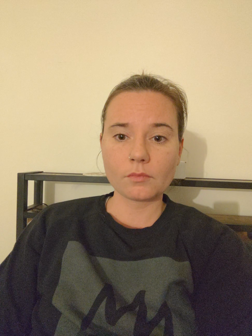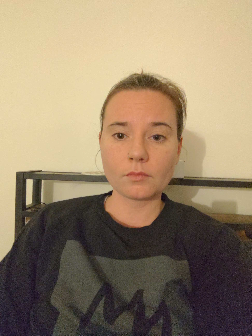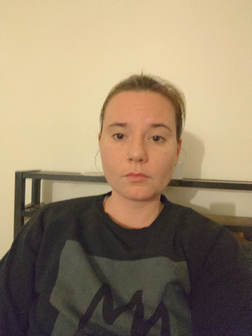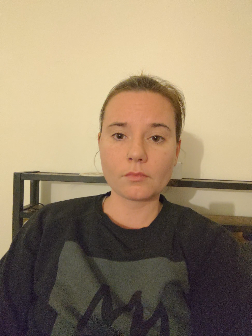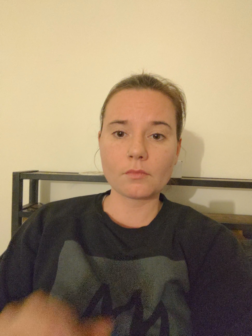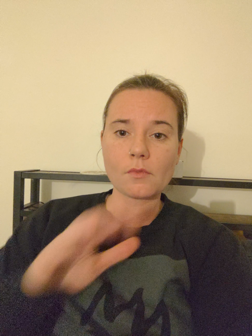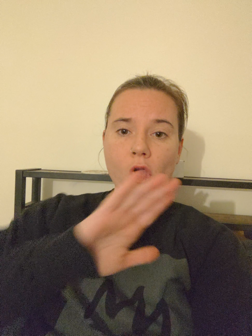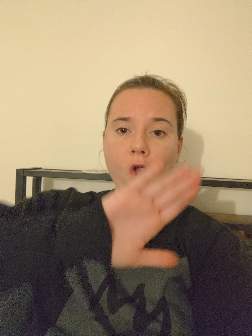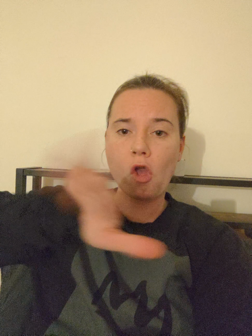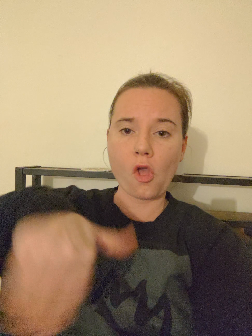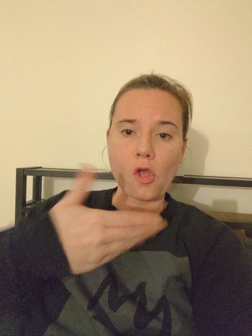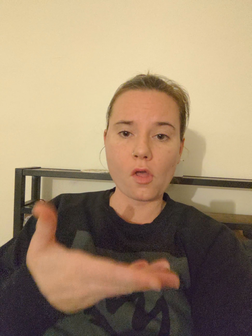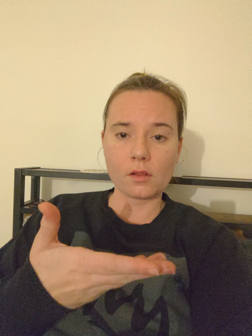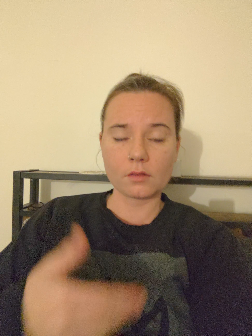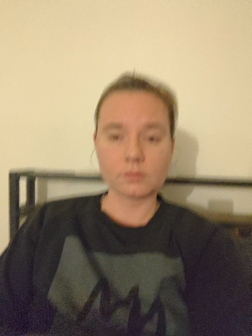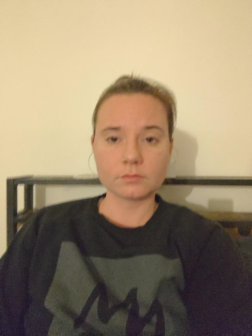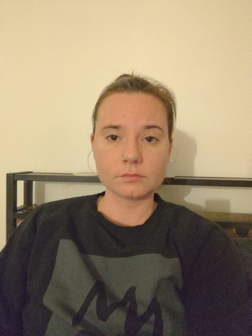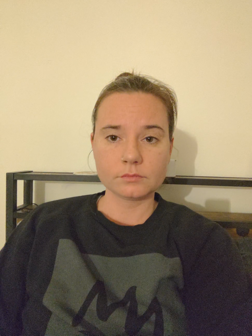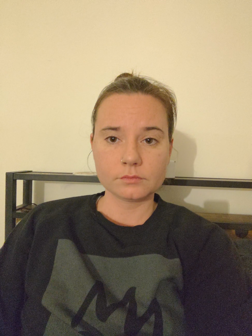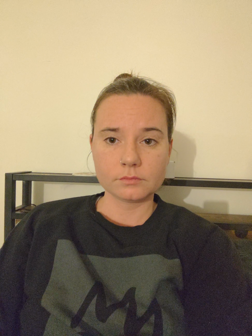all